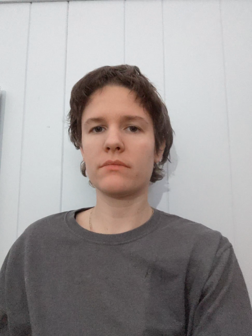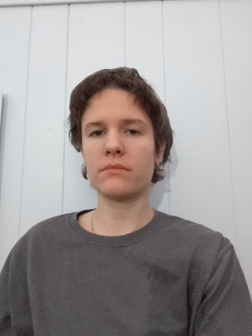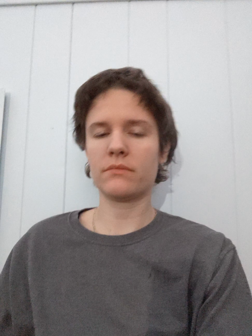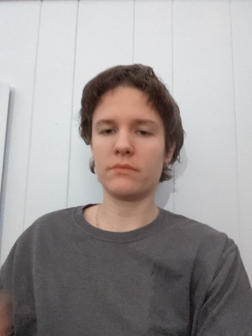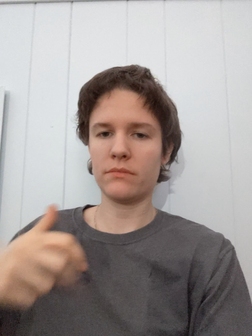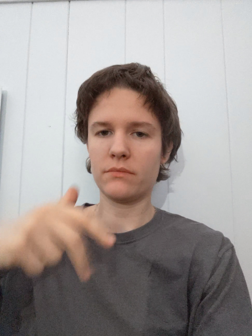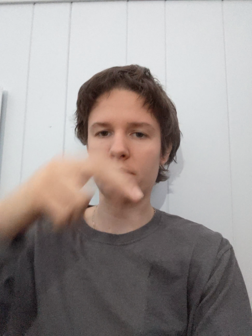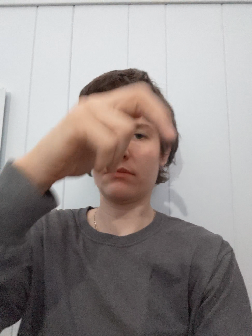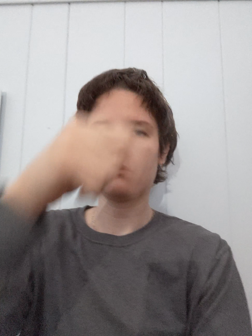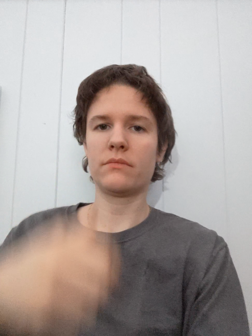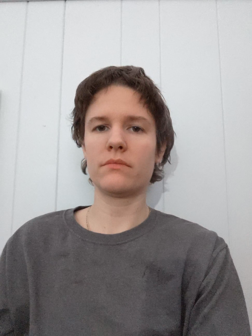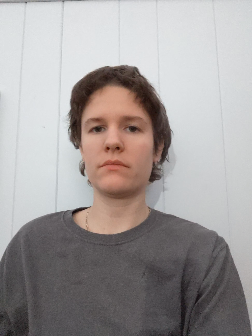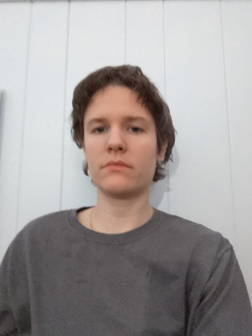stairs